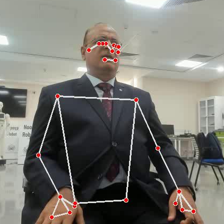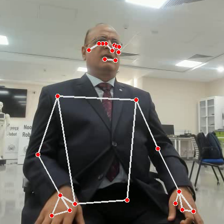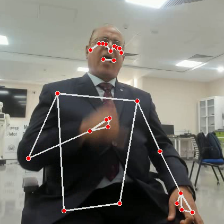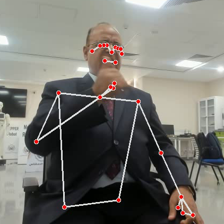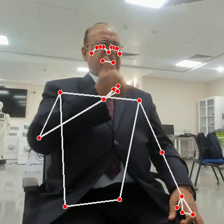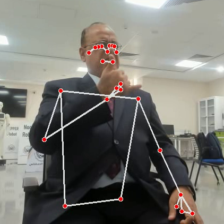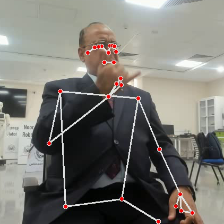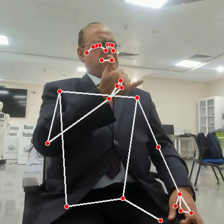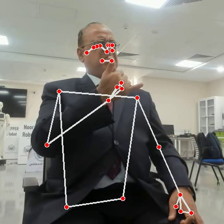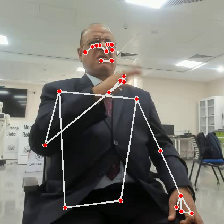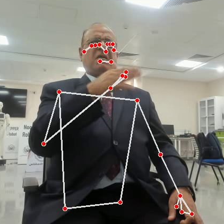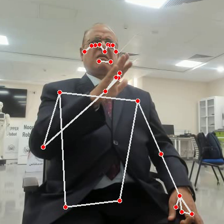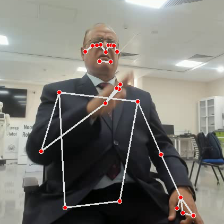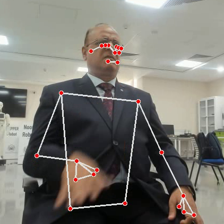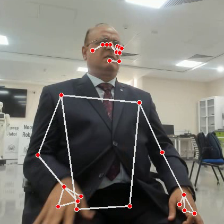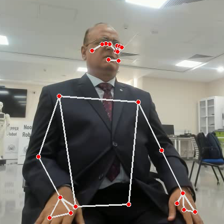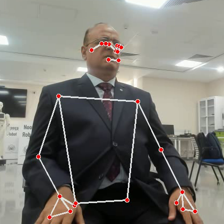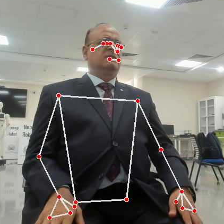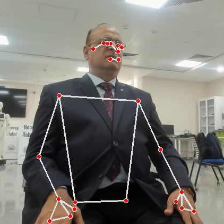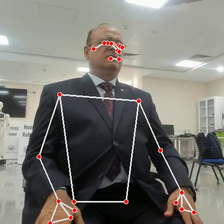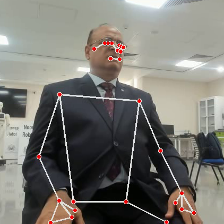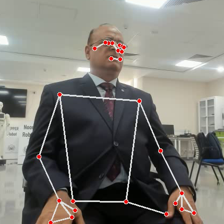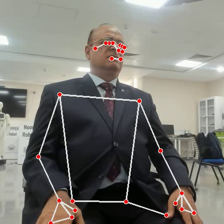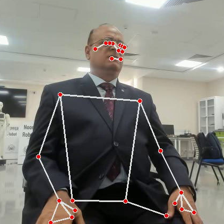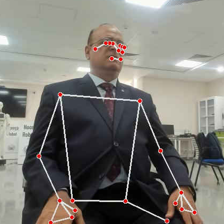sabhlala